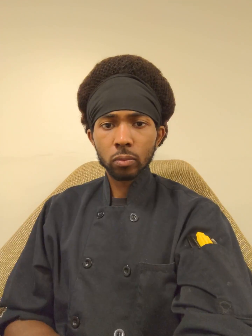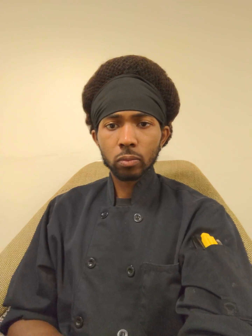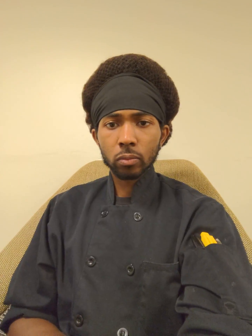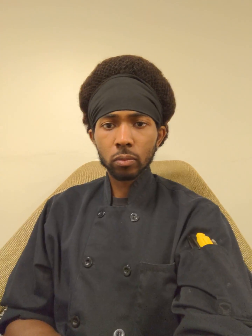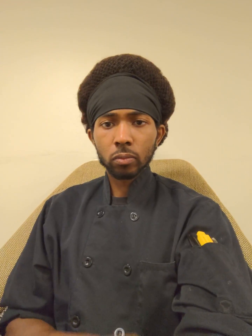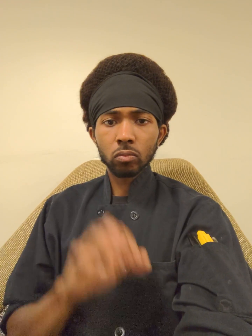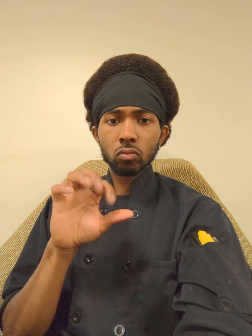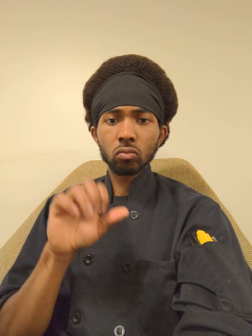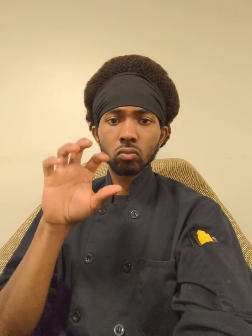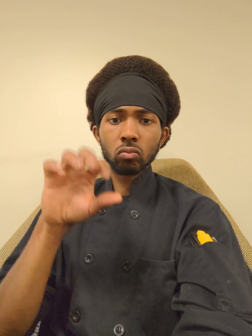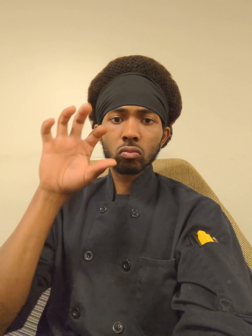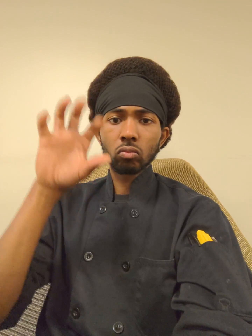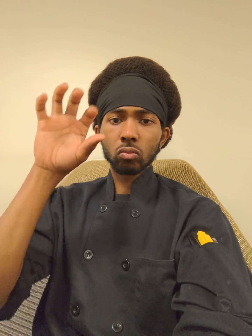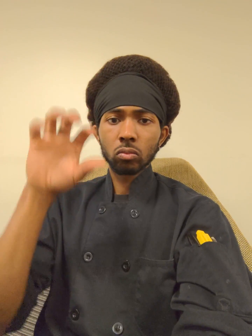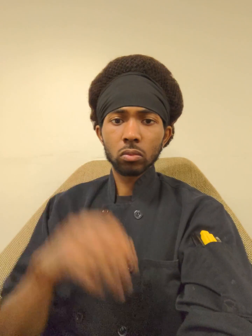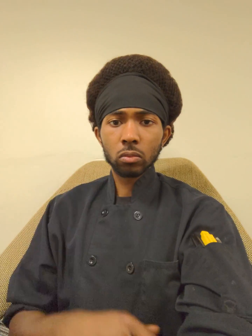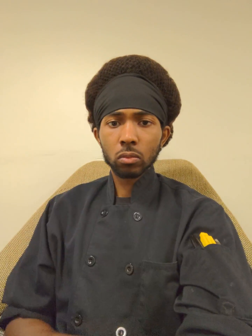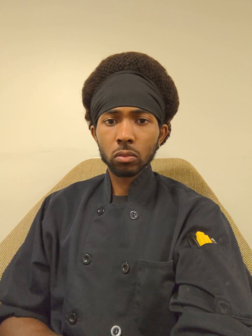climb